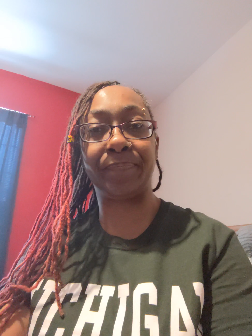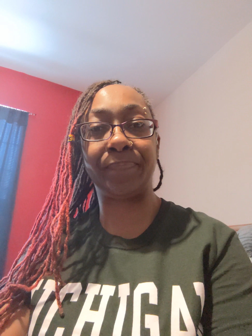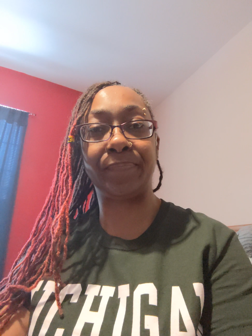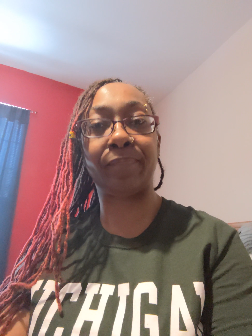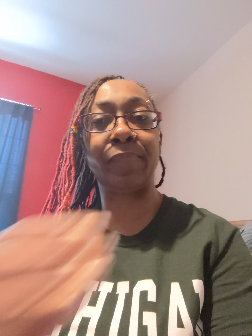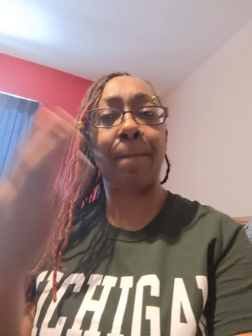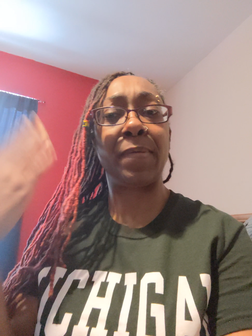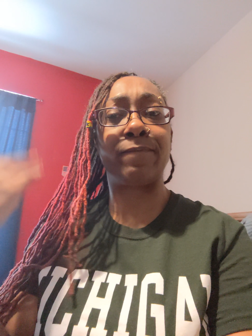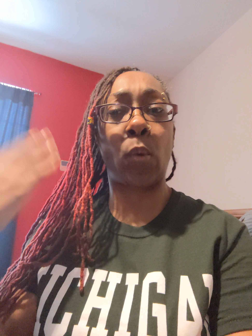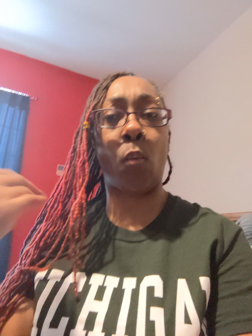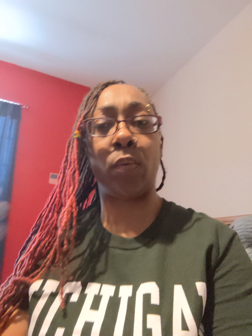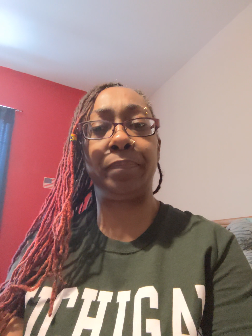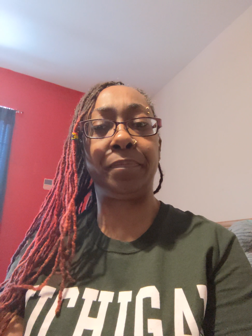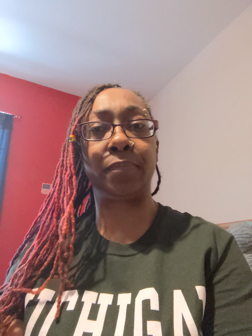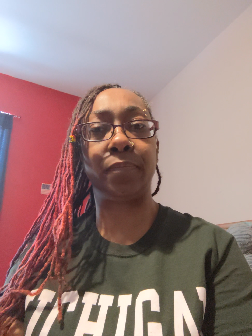before